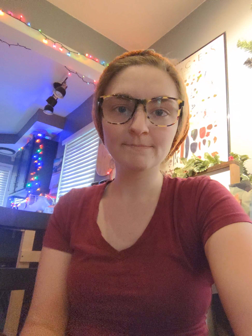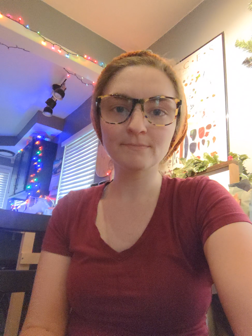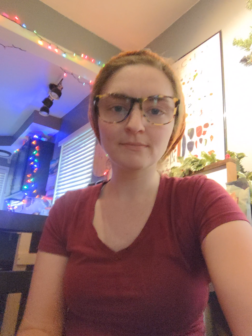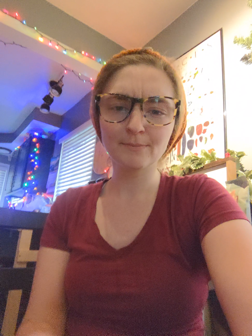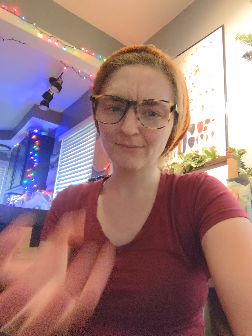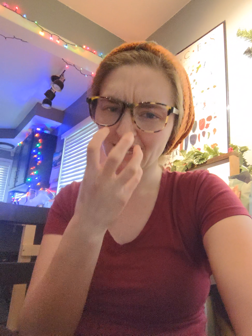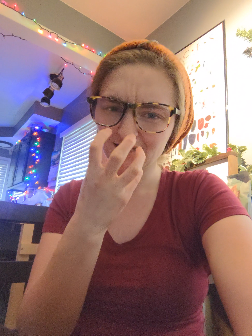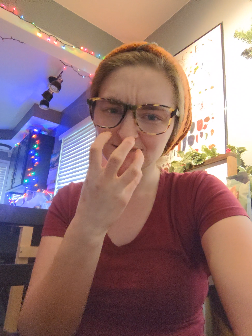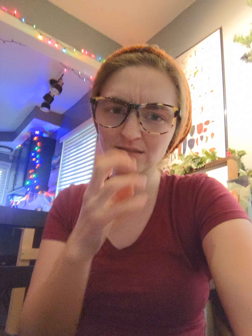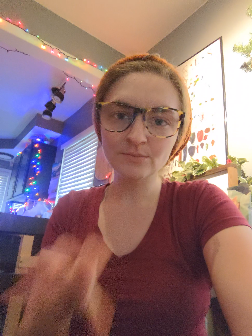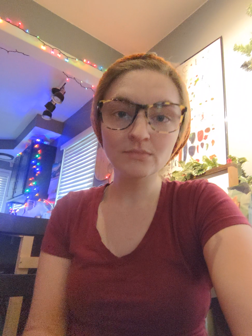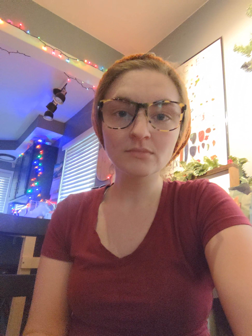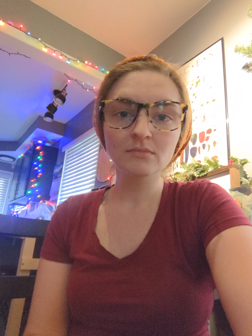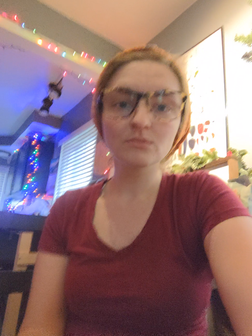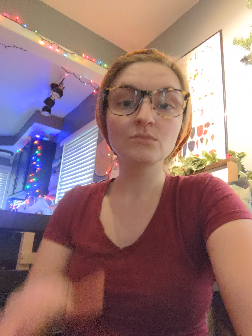mad